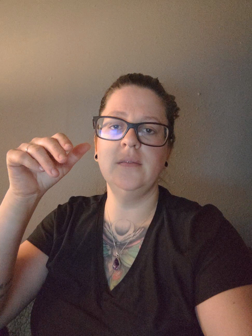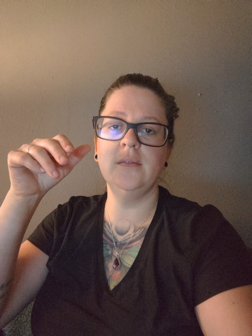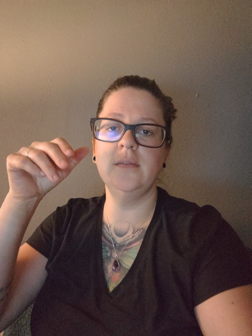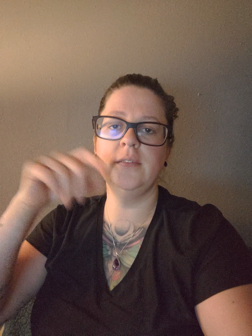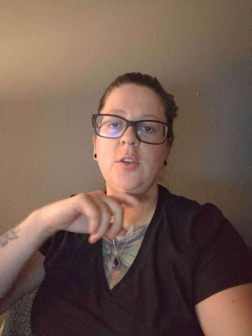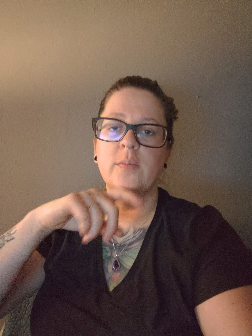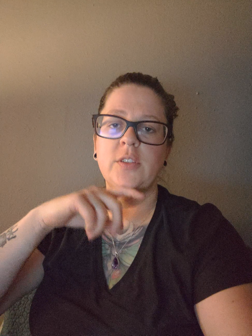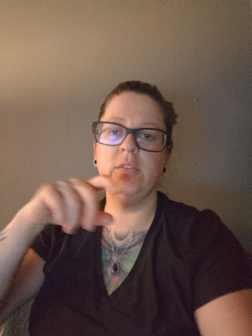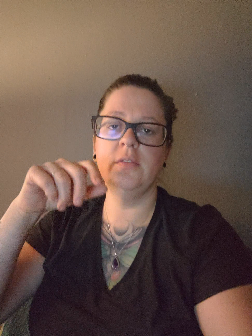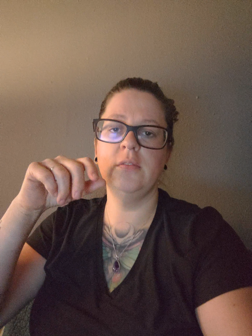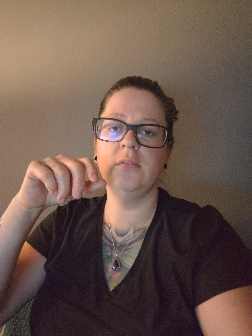garbage